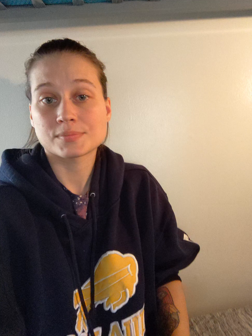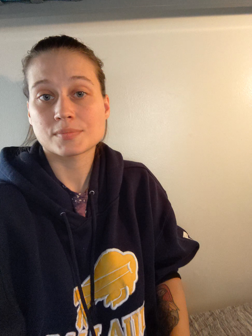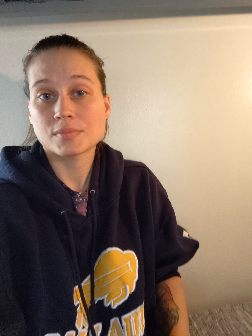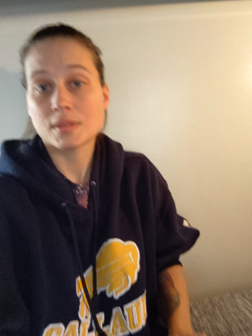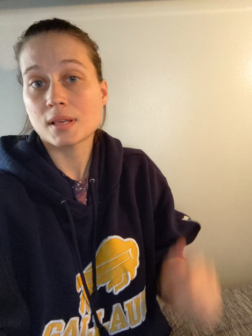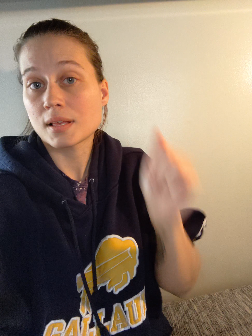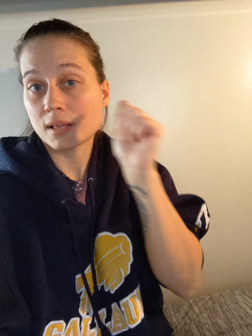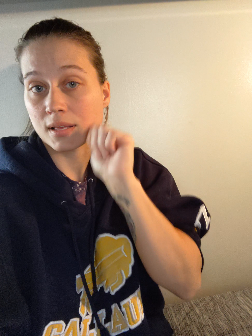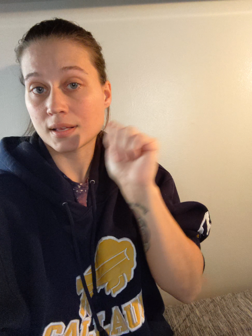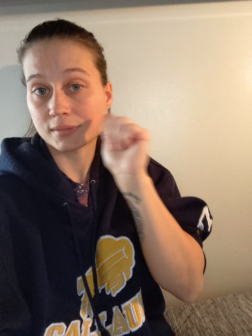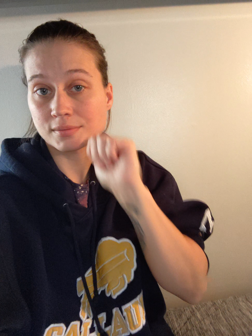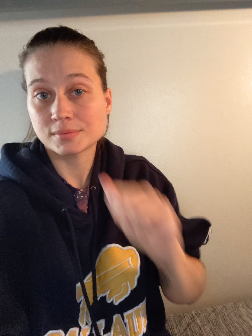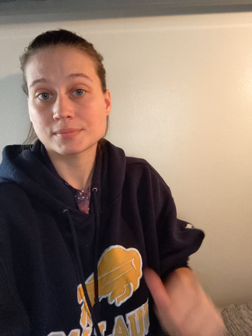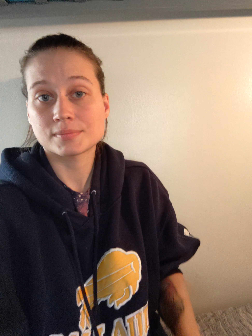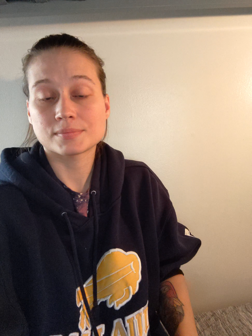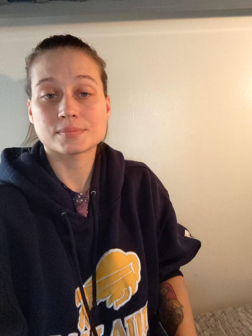aunt